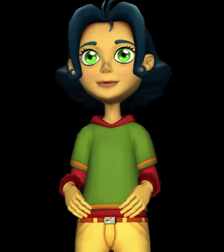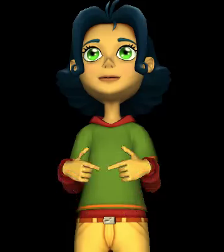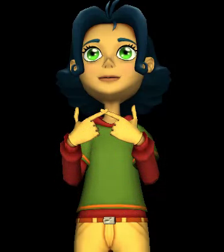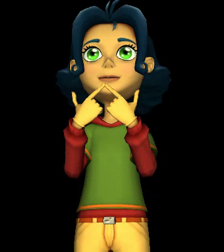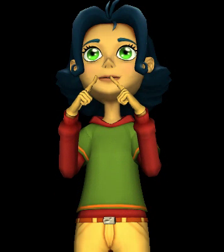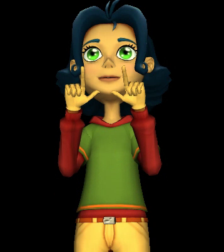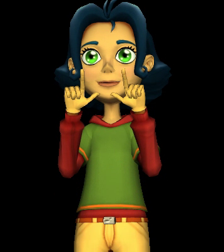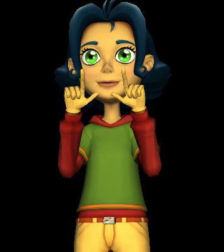حر